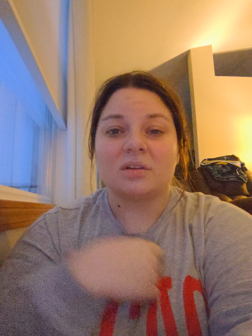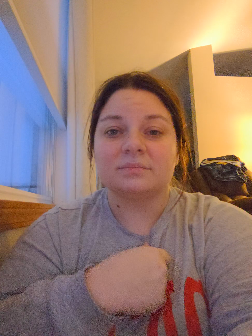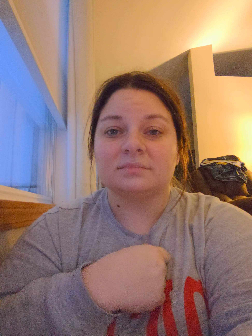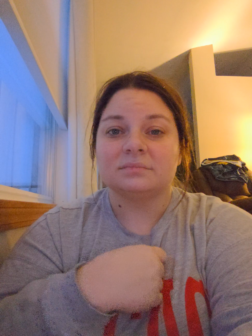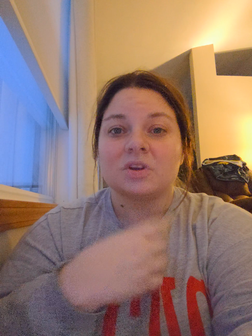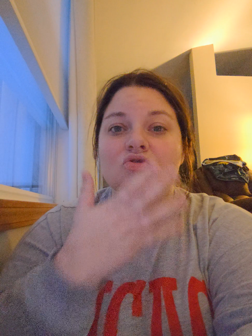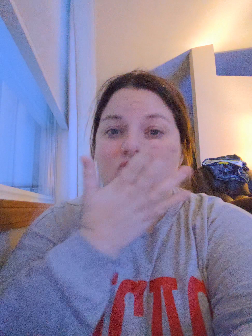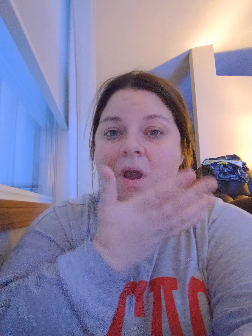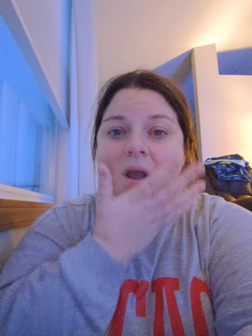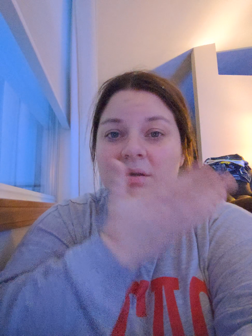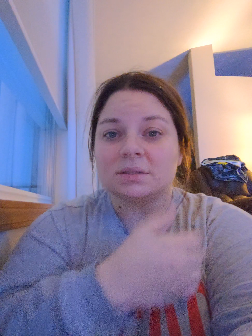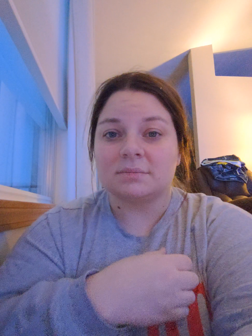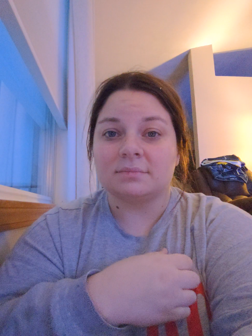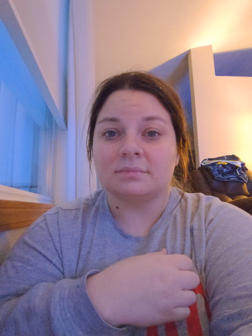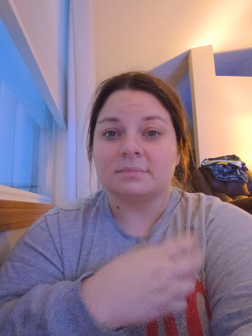grass